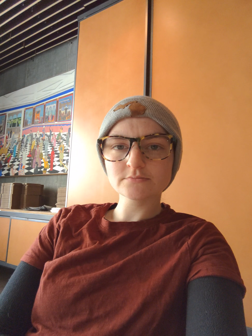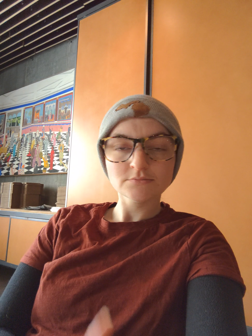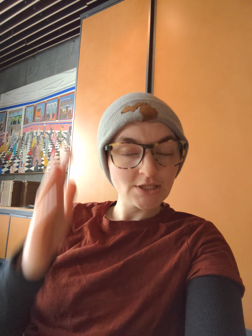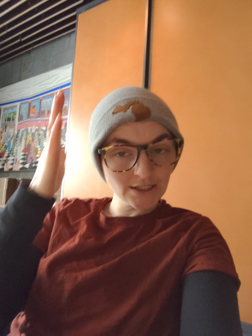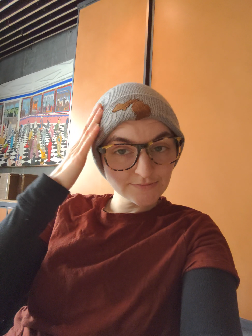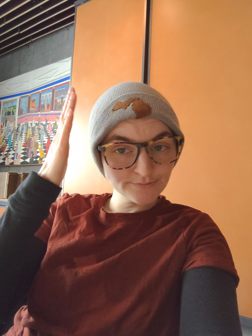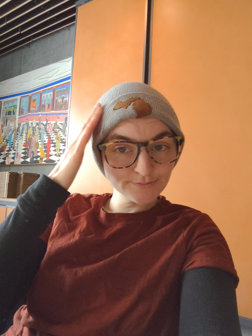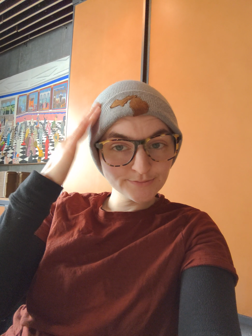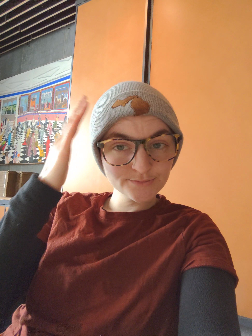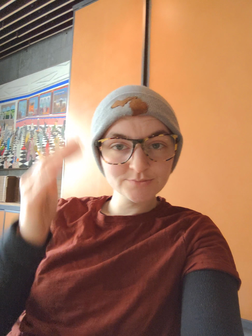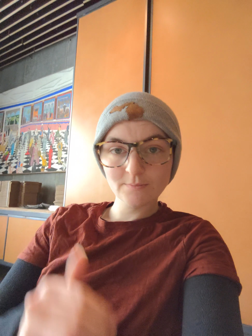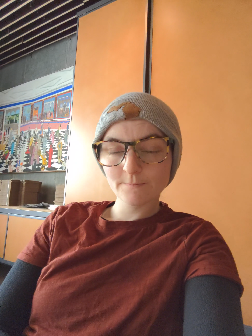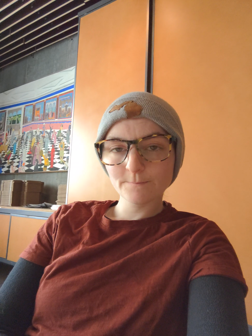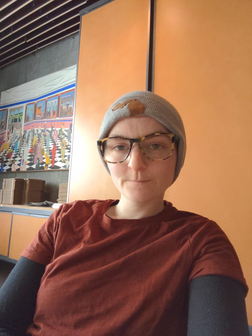hat